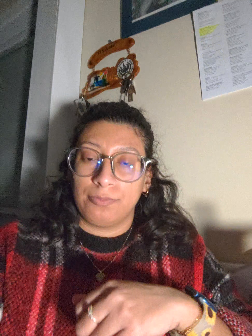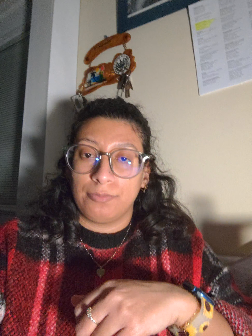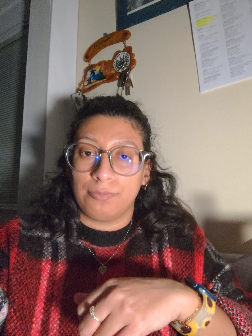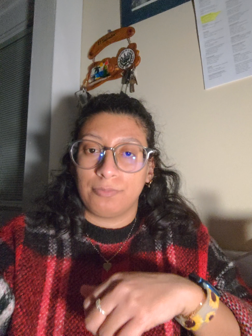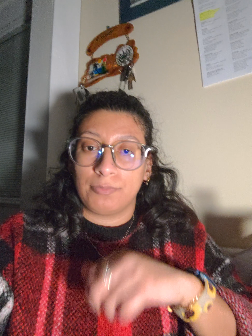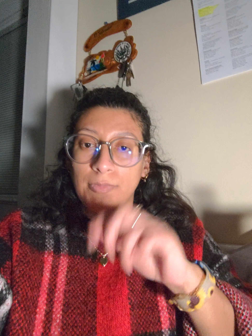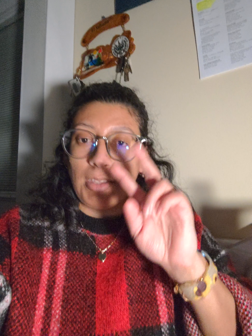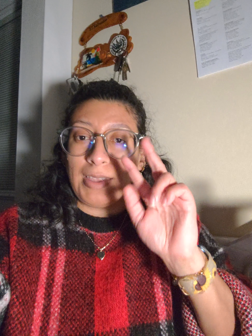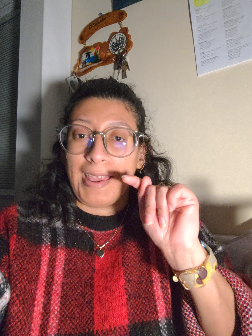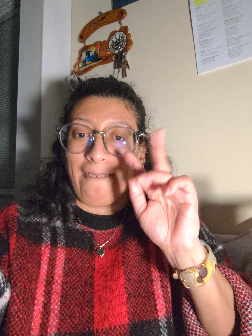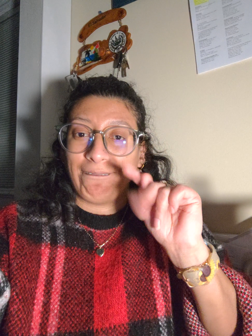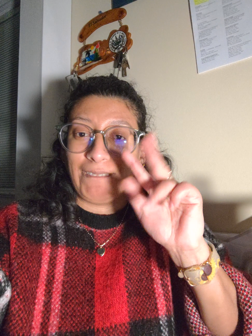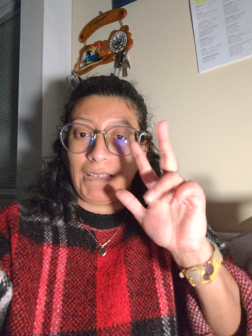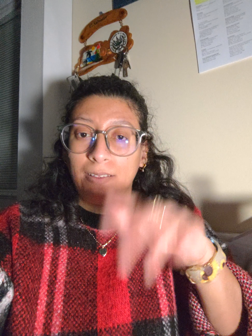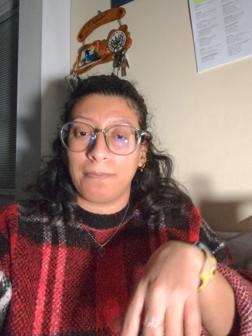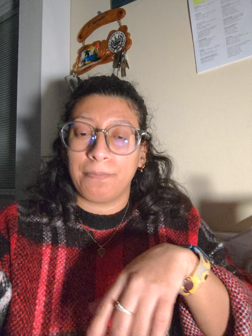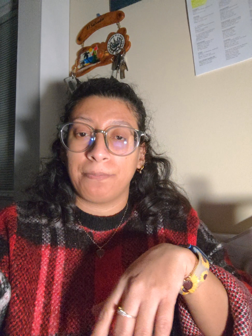TV